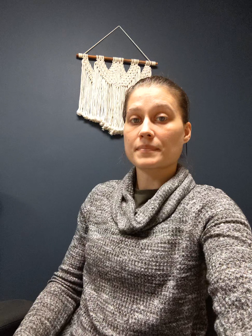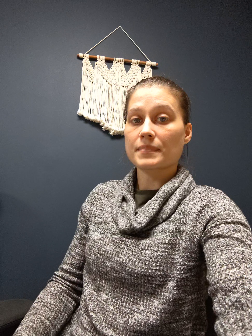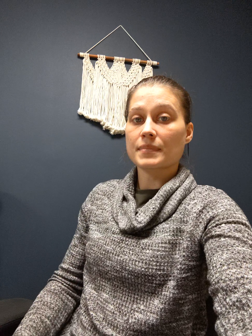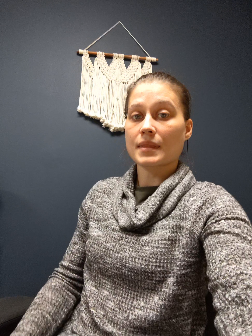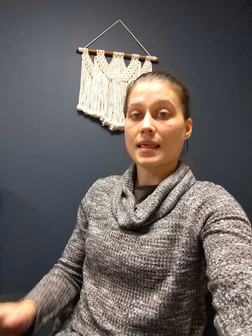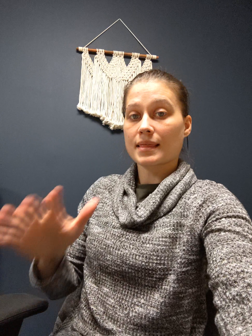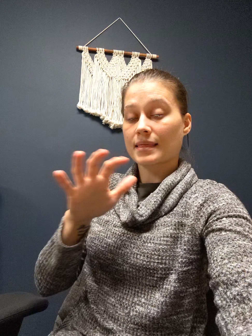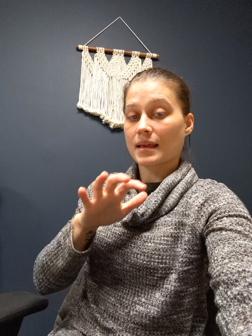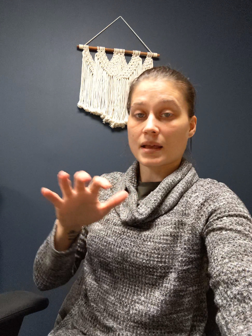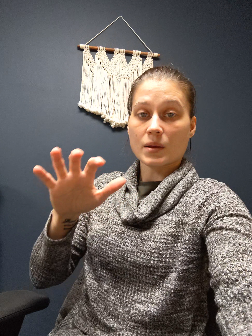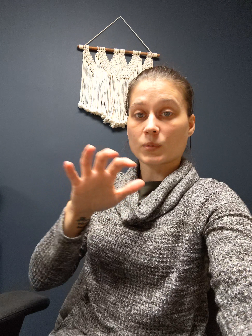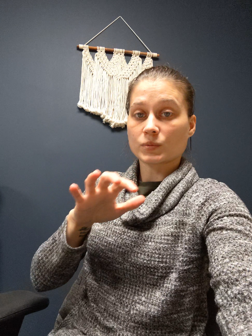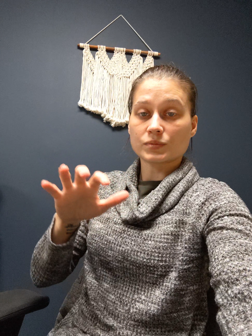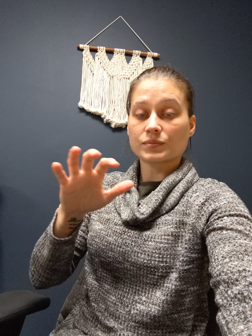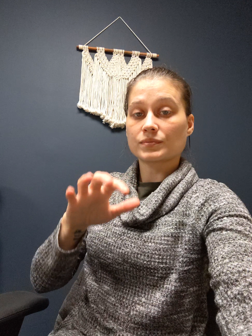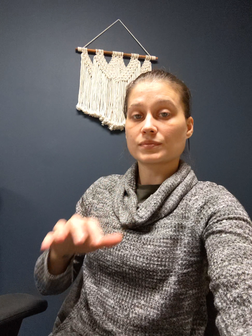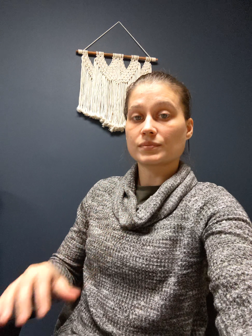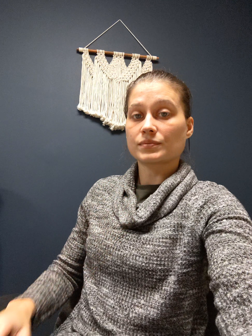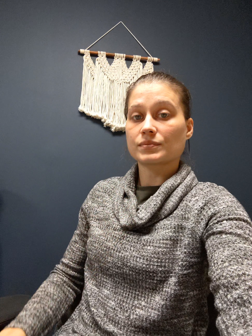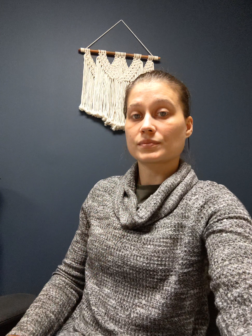cloud